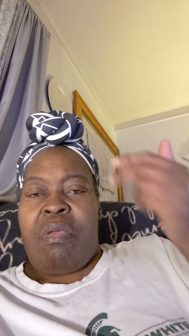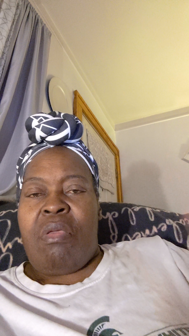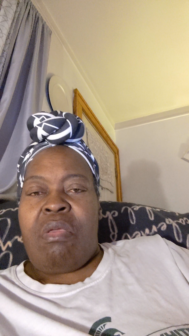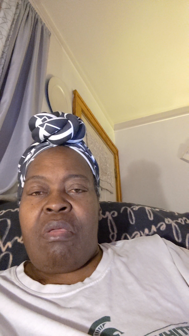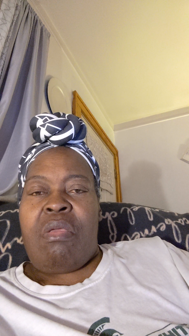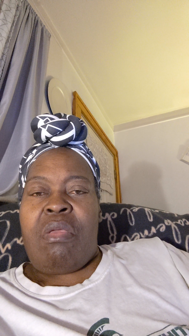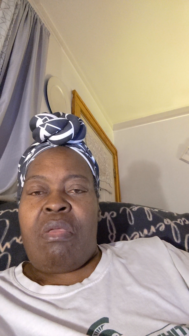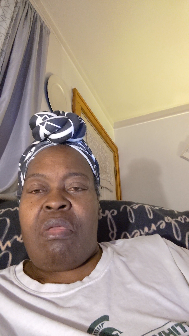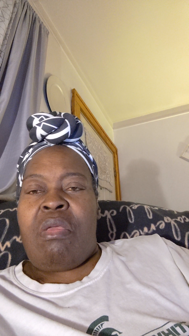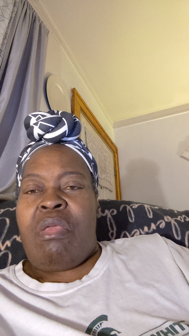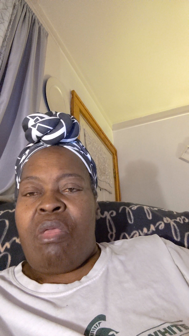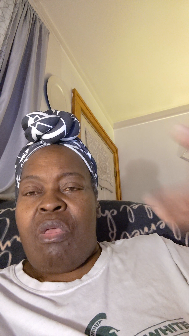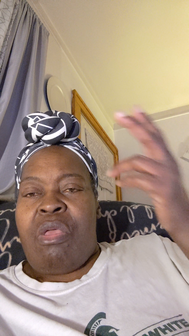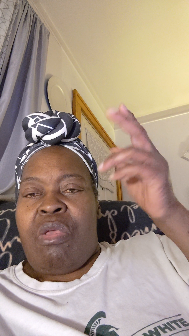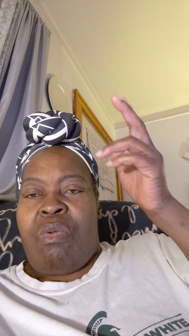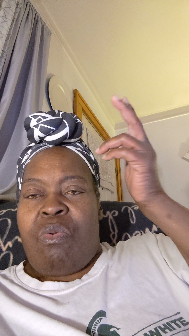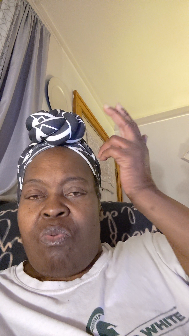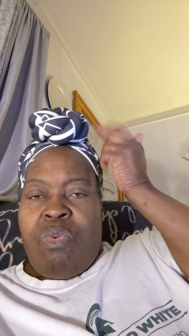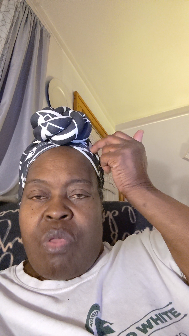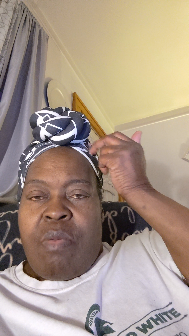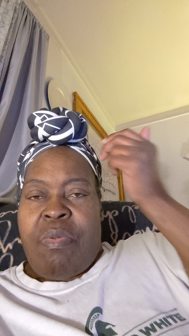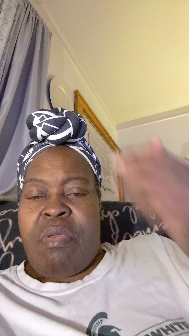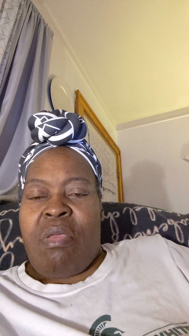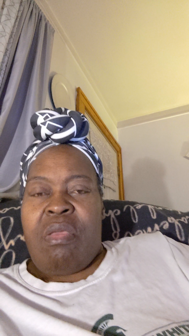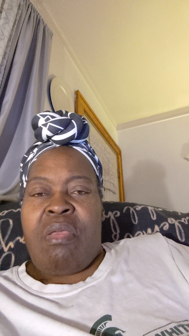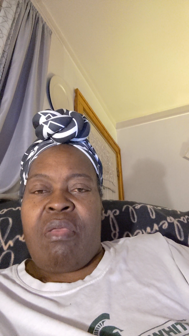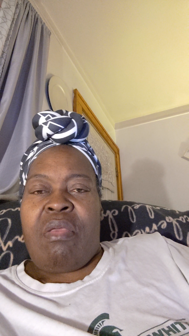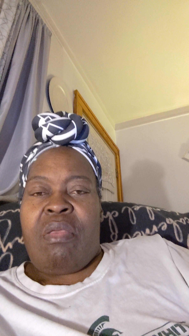rabbit